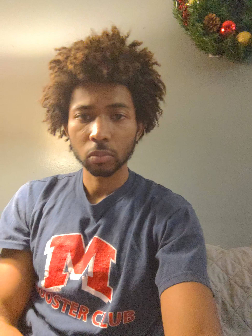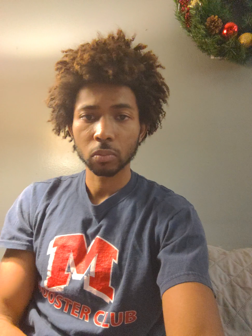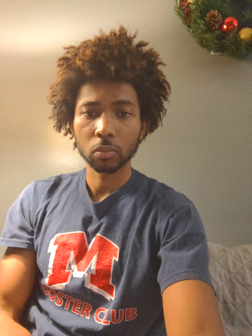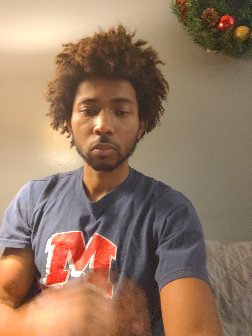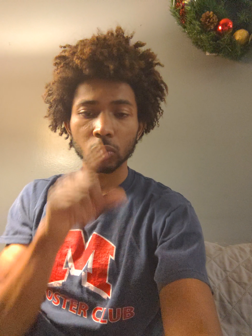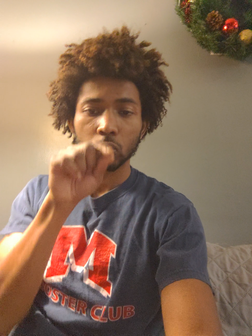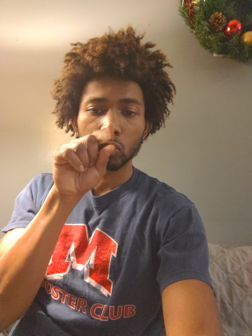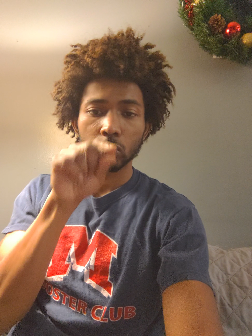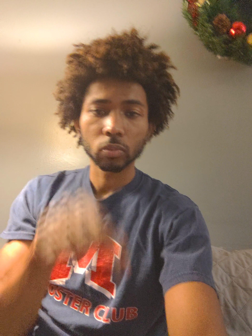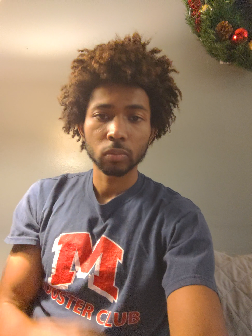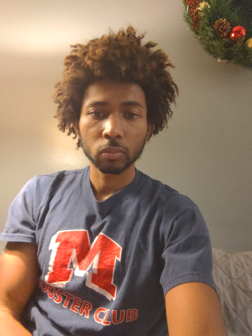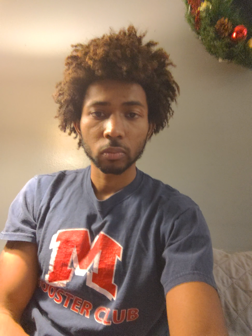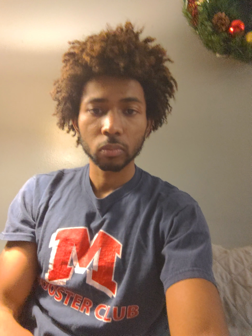bird